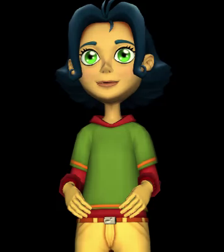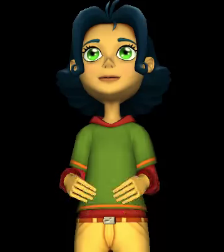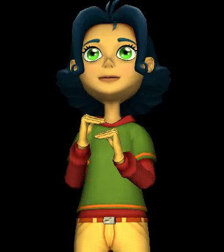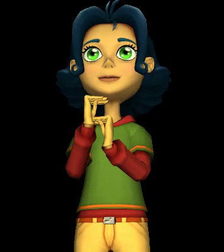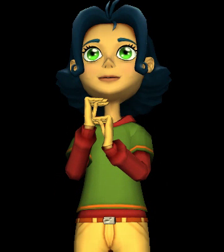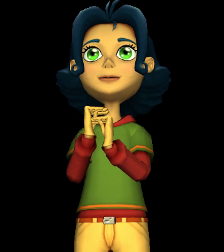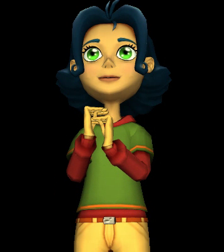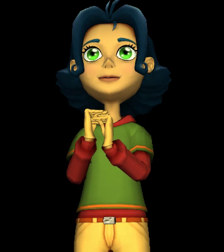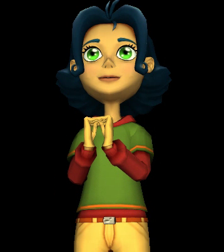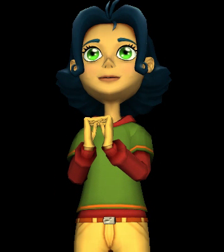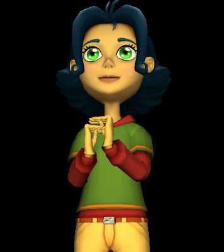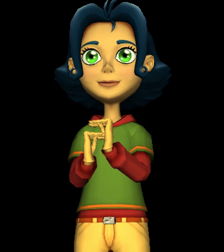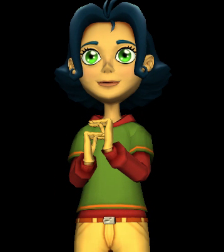برنامج